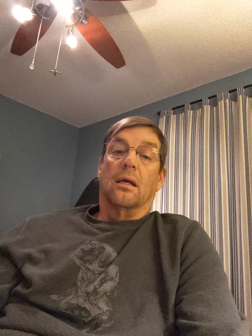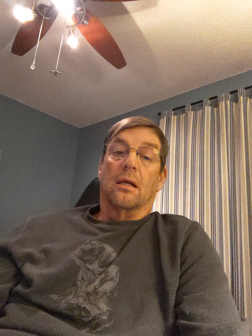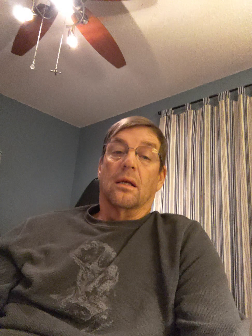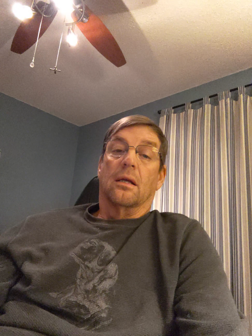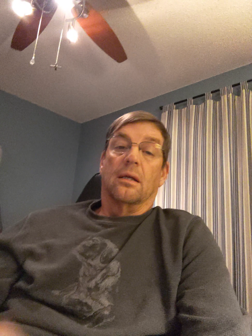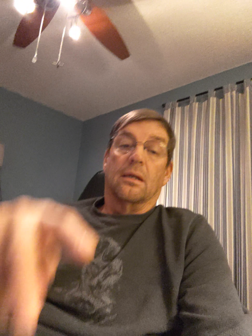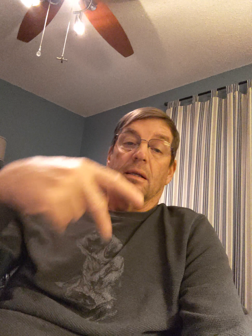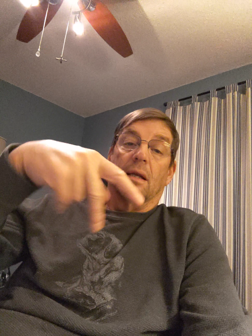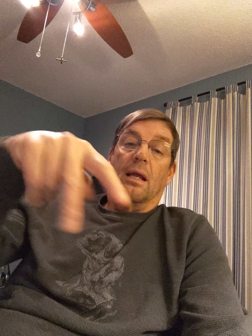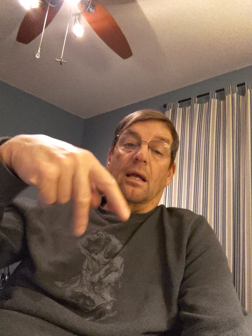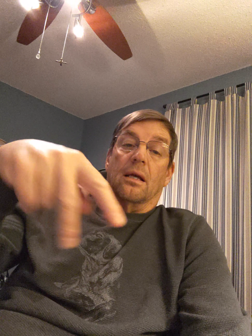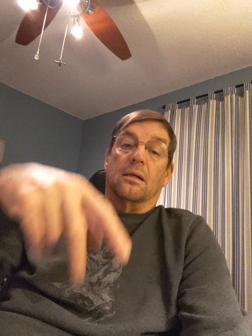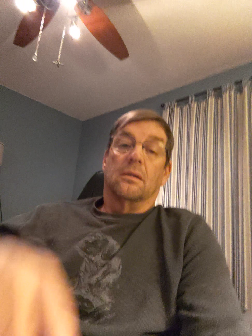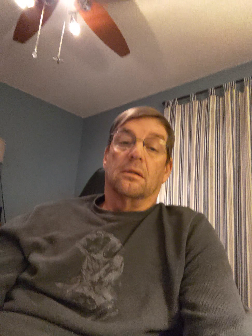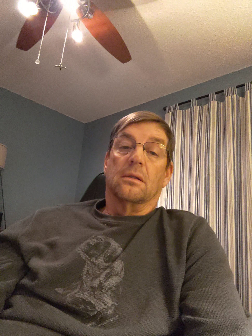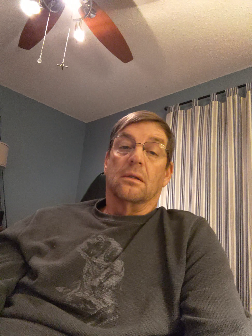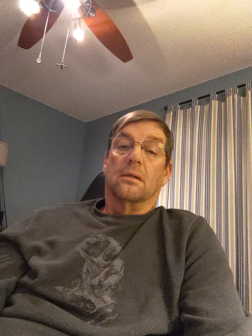dance